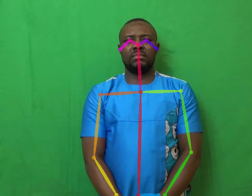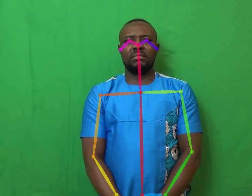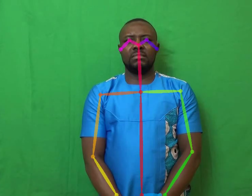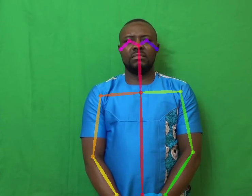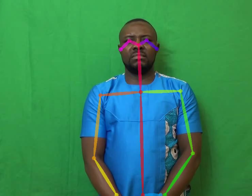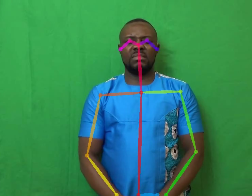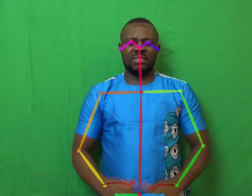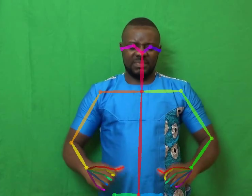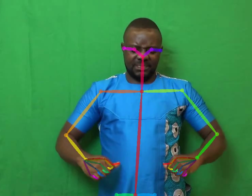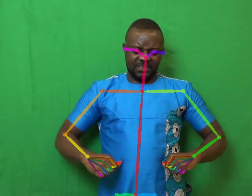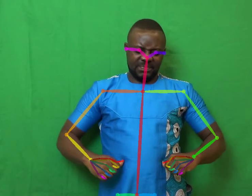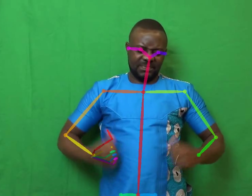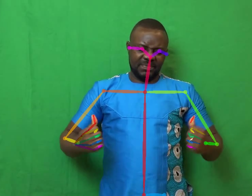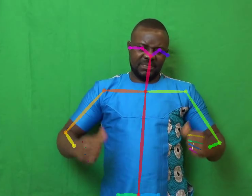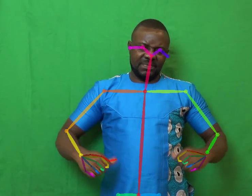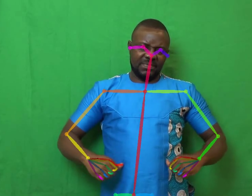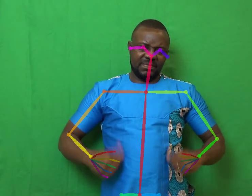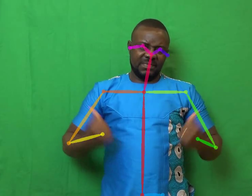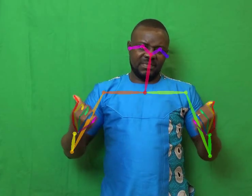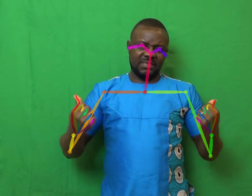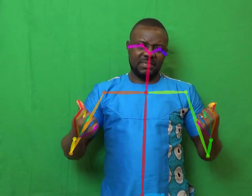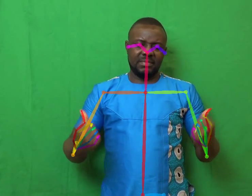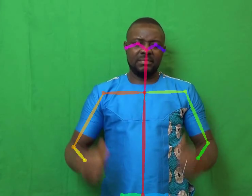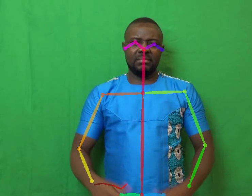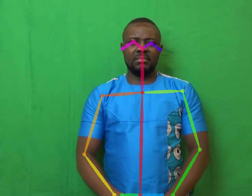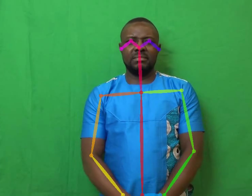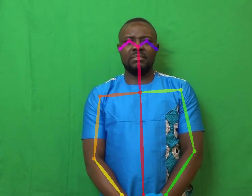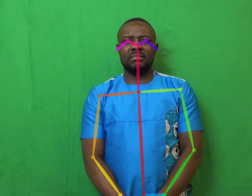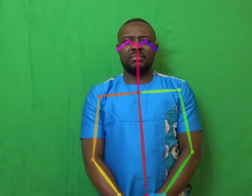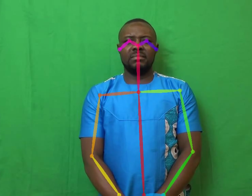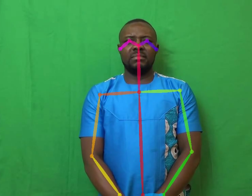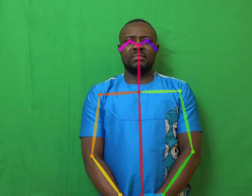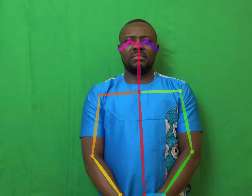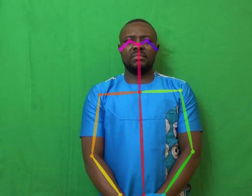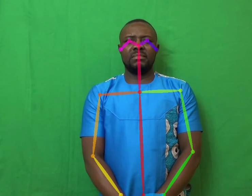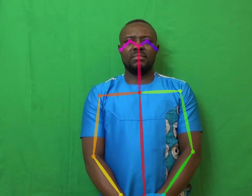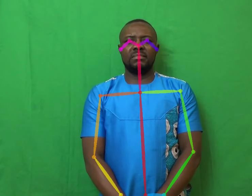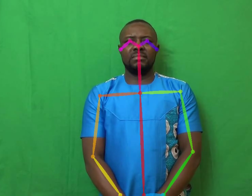deny